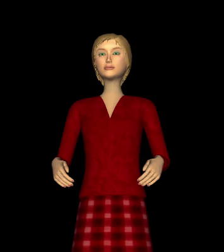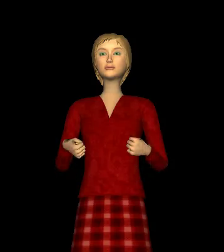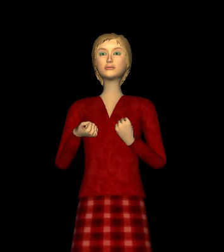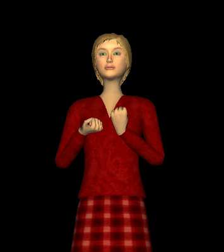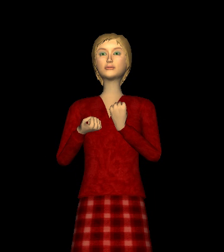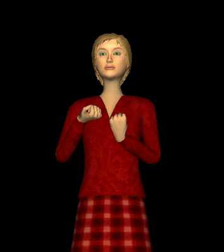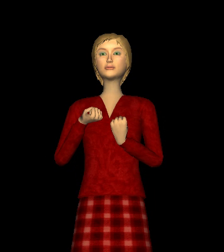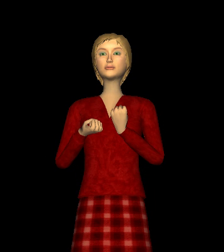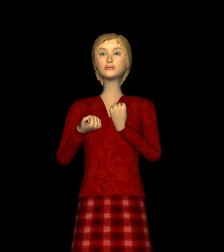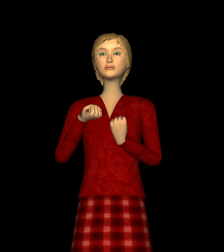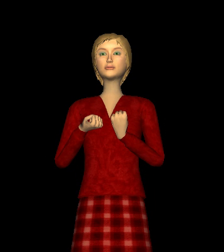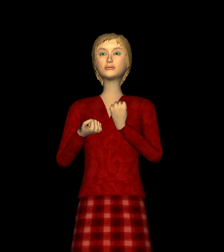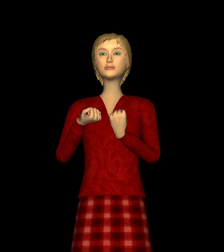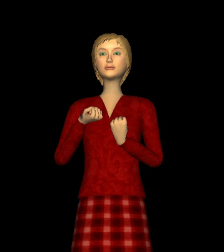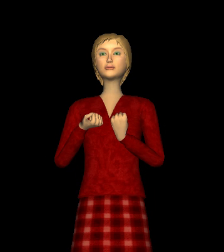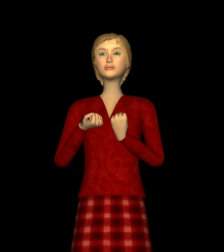يعاني